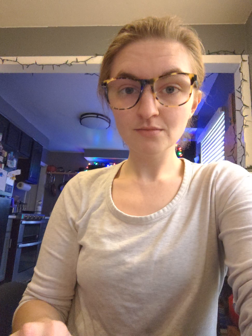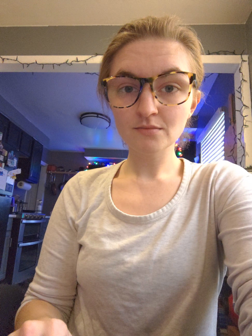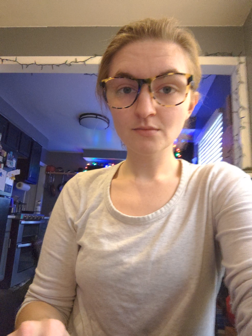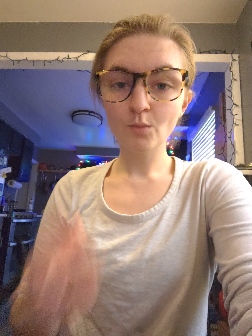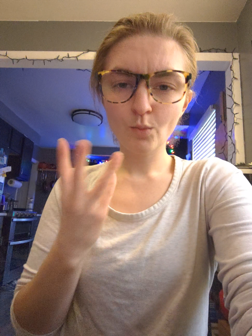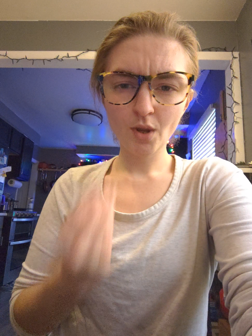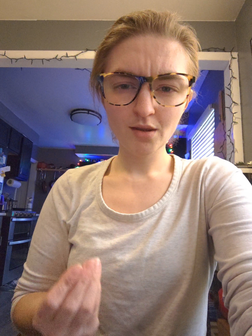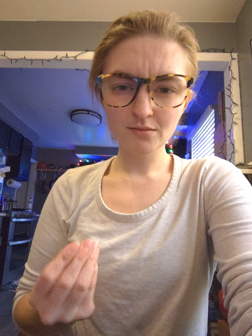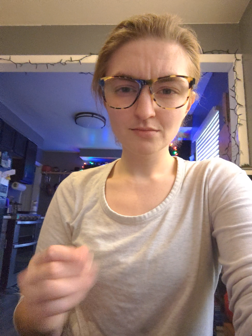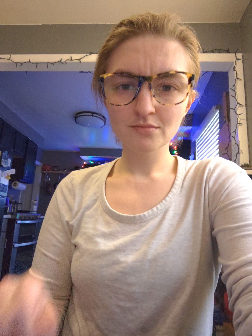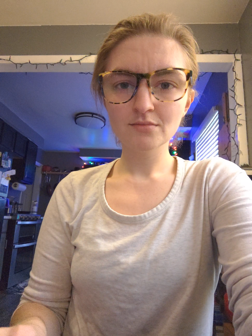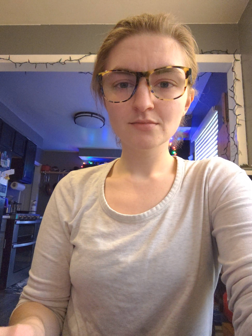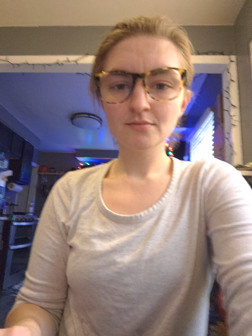wet